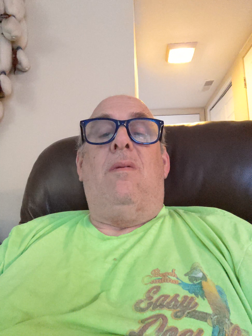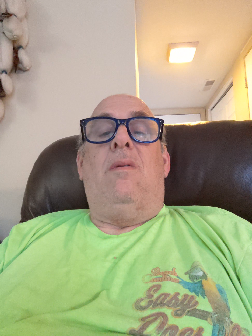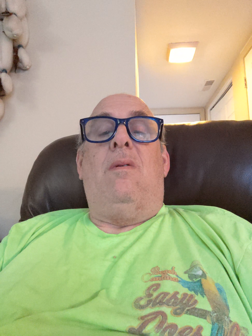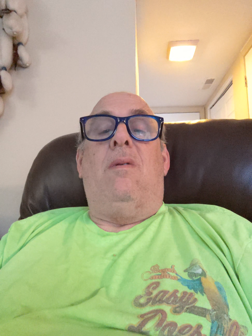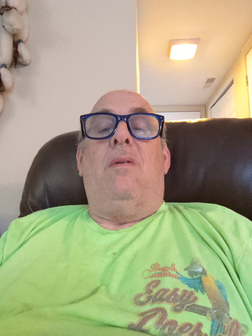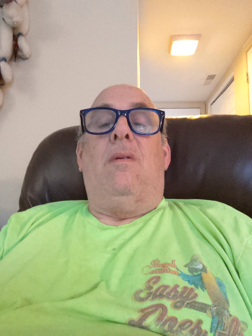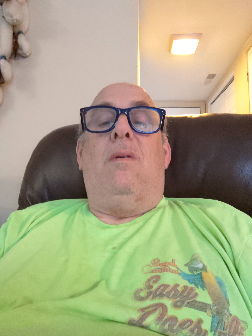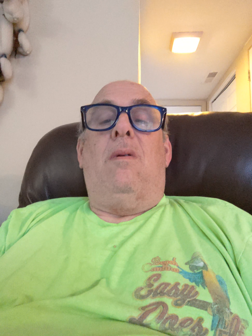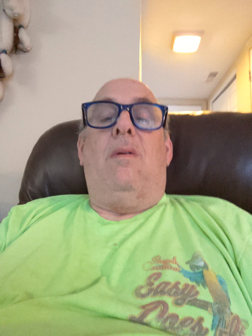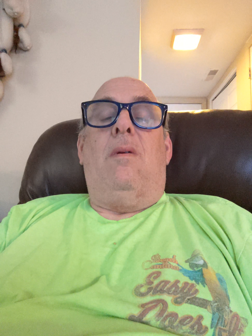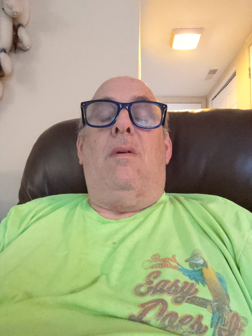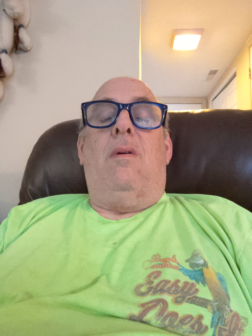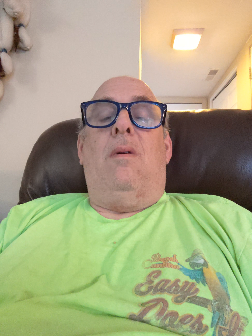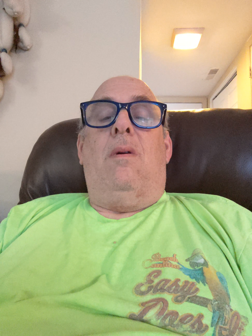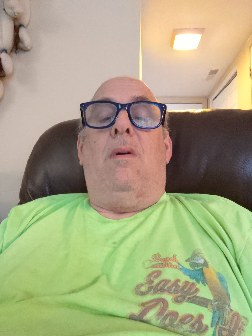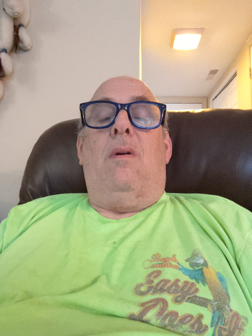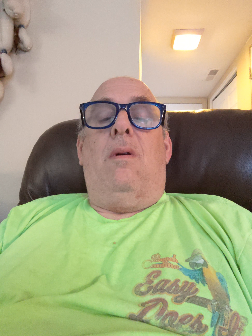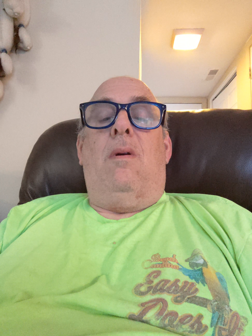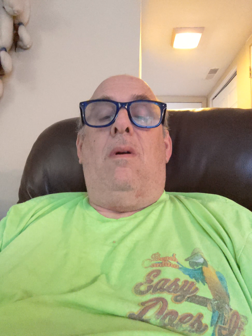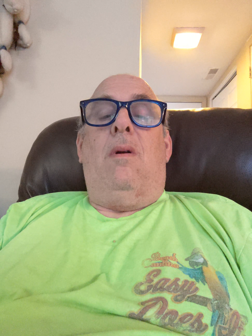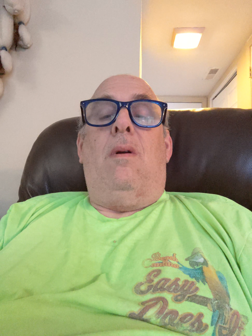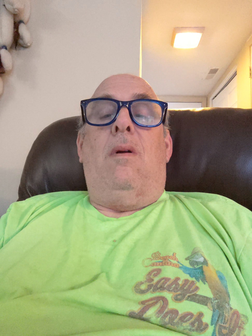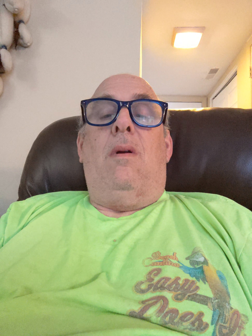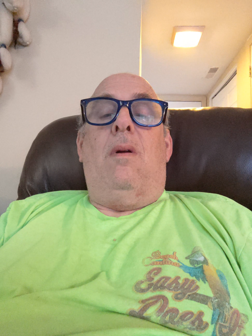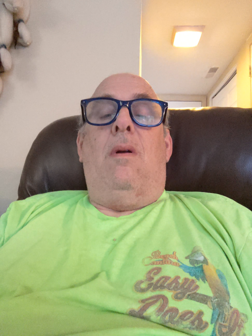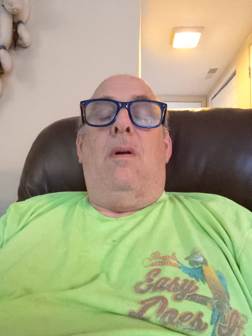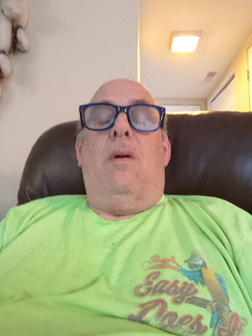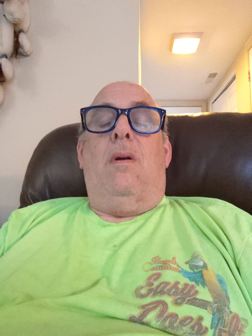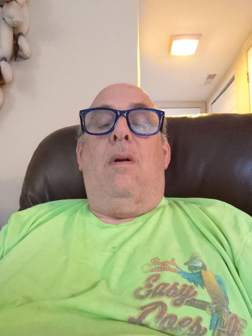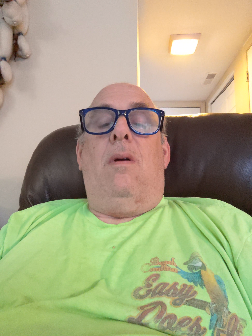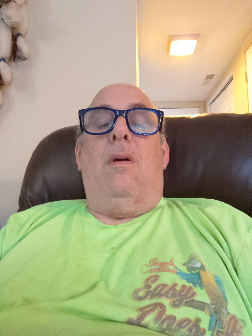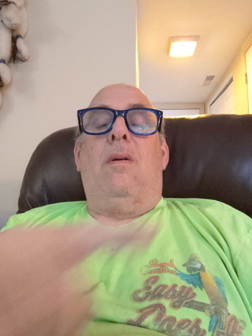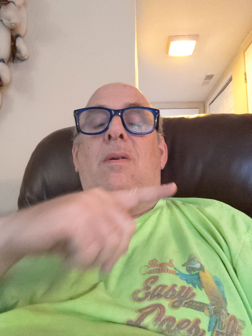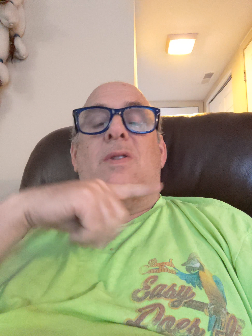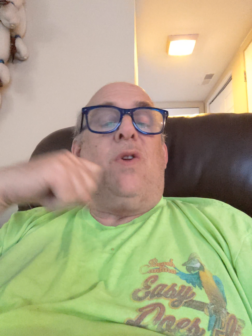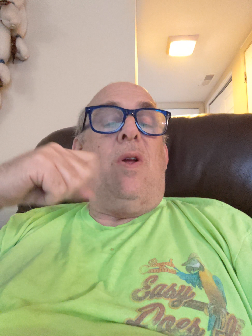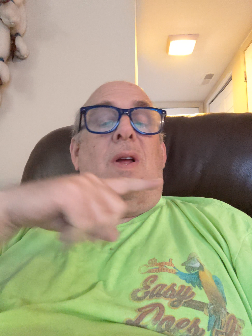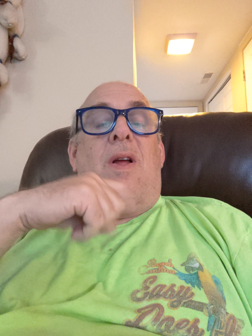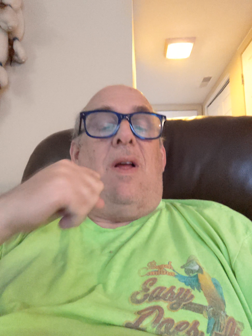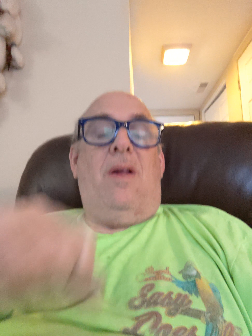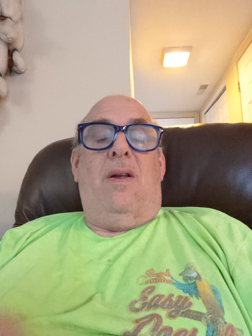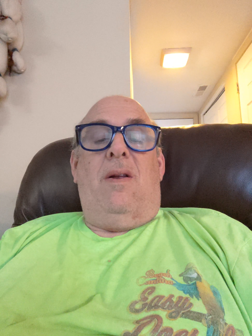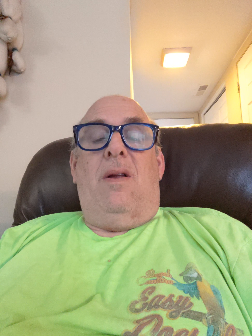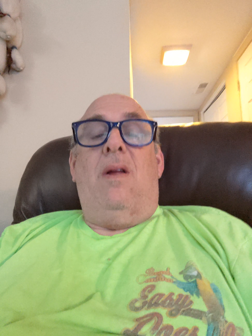dryer